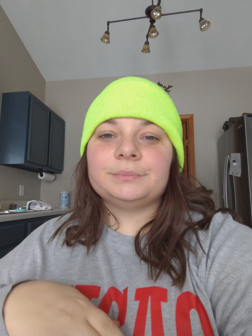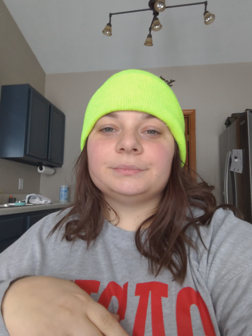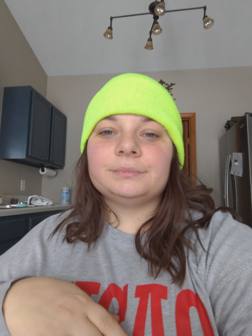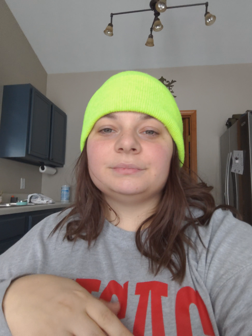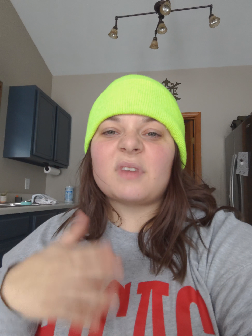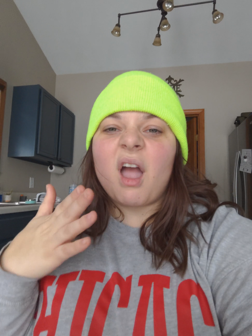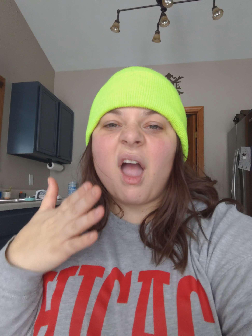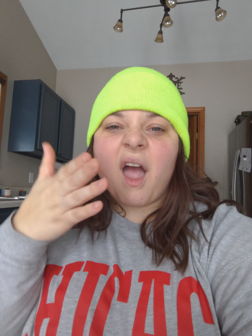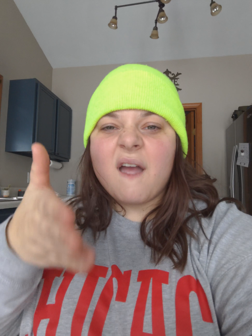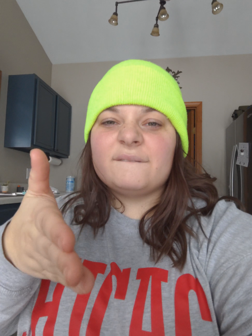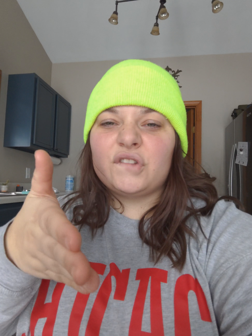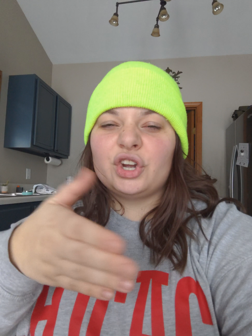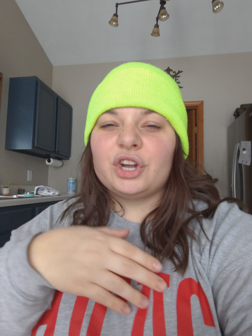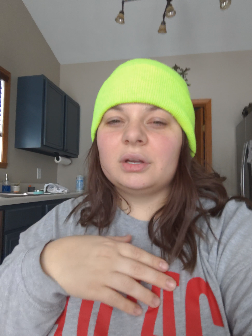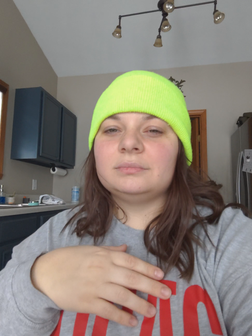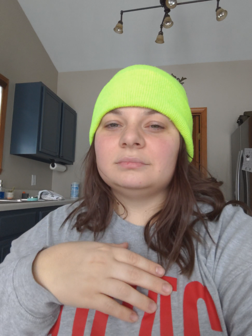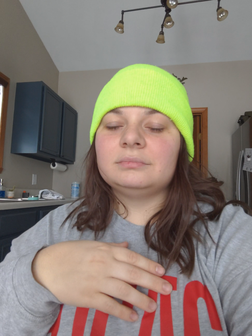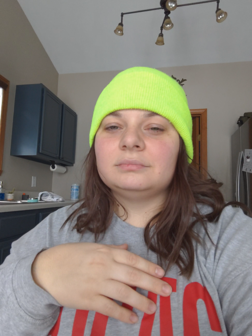after